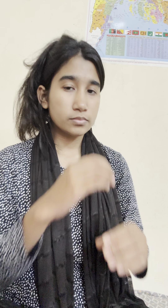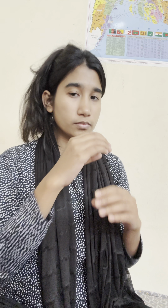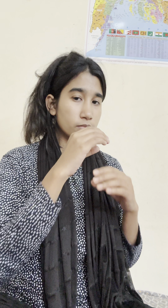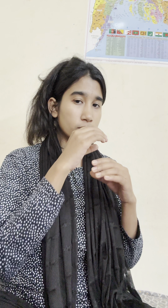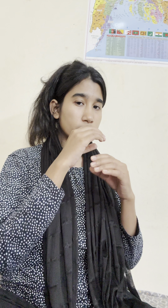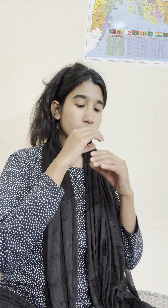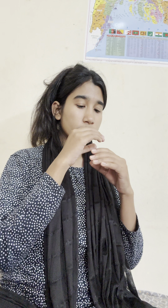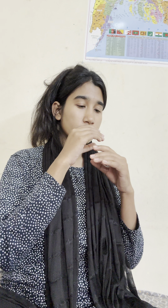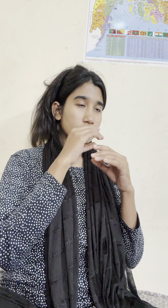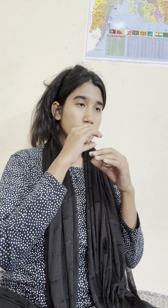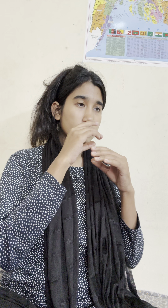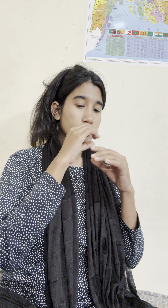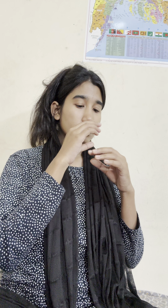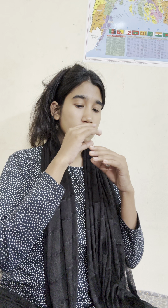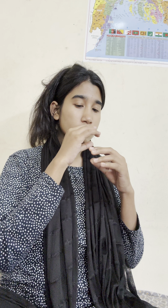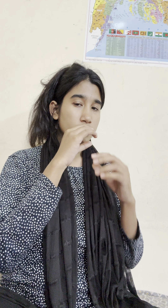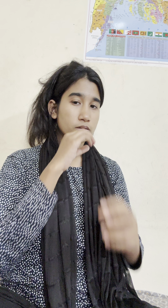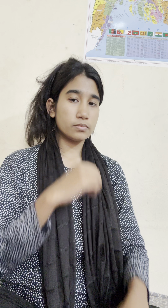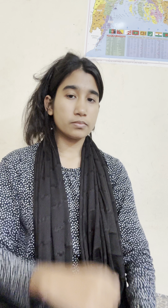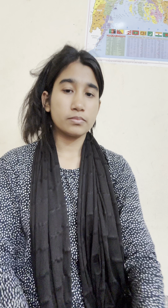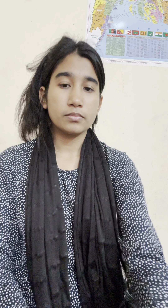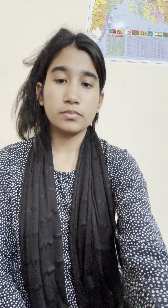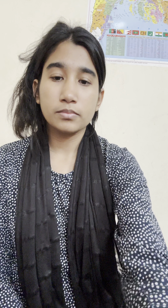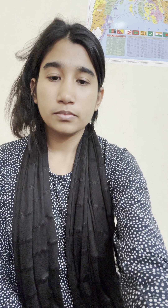বাঁশি